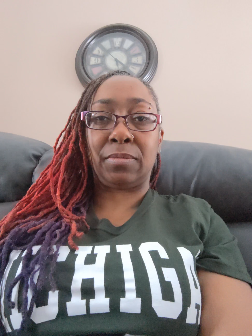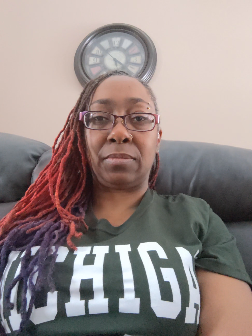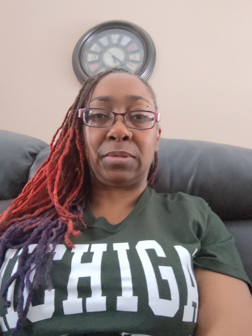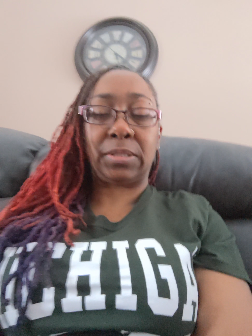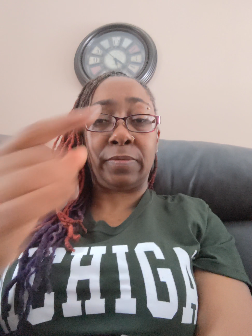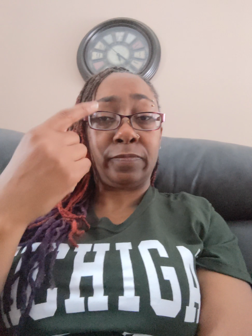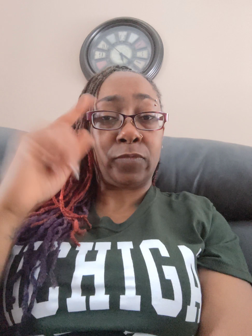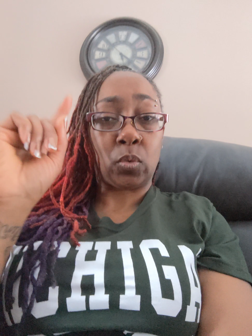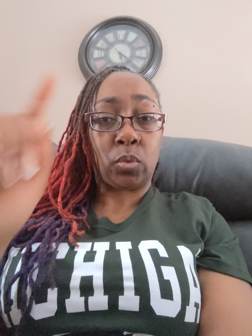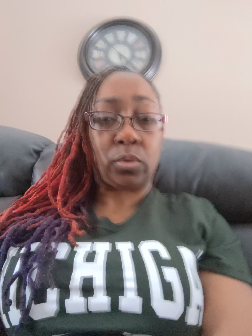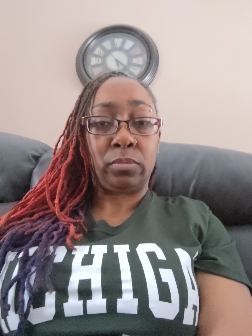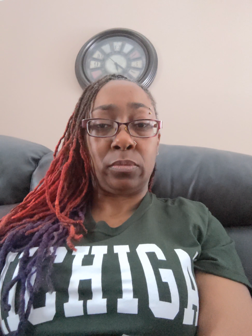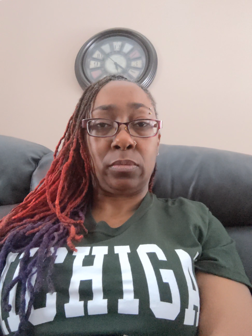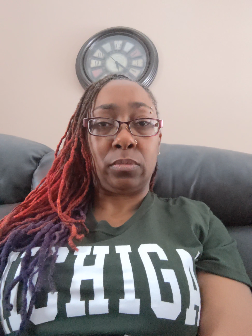for